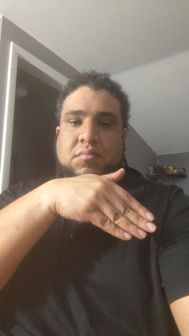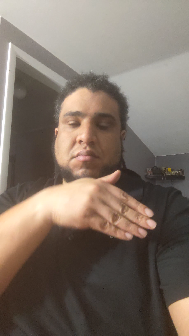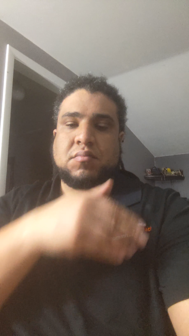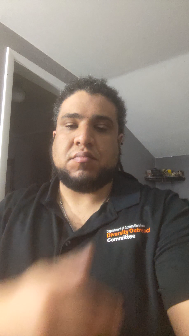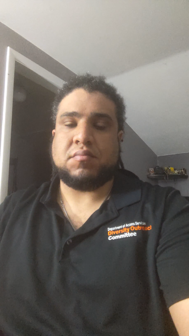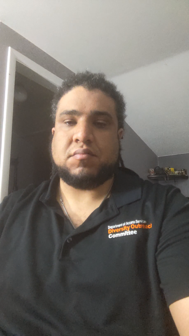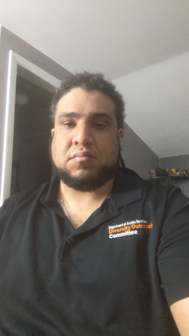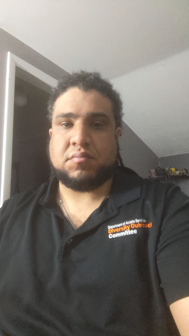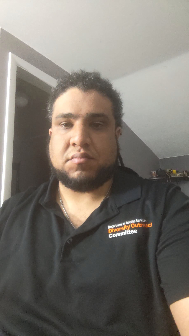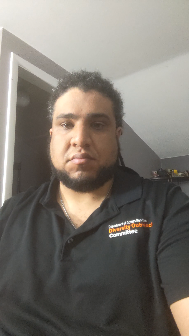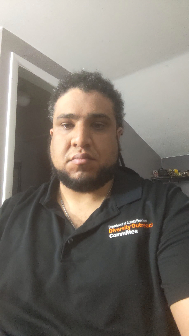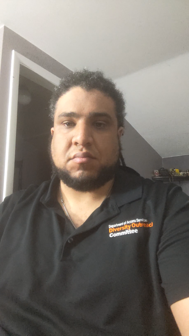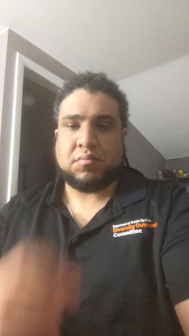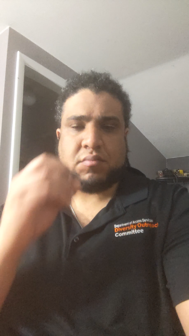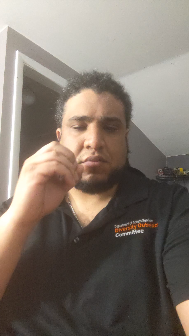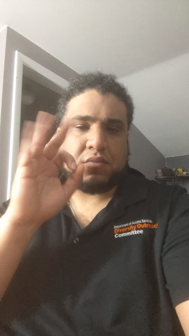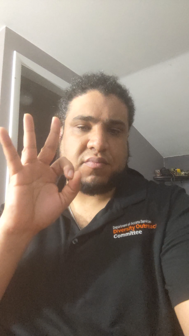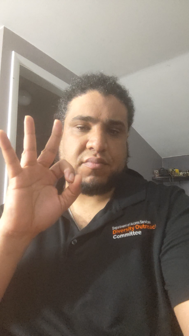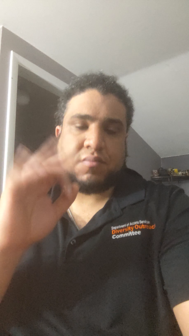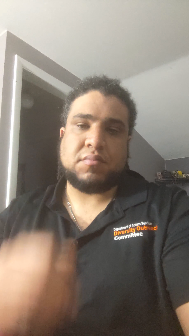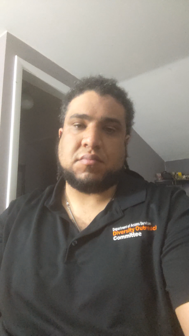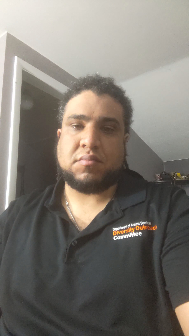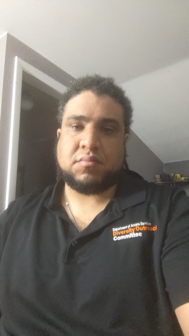of